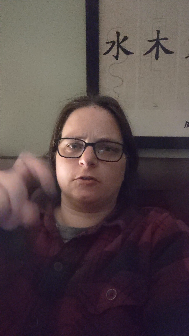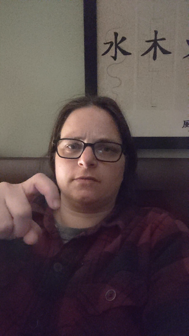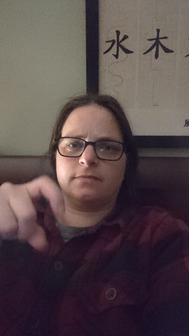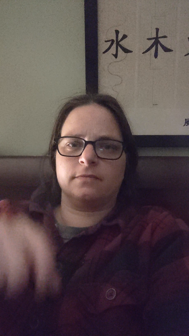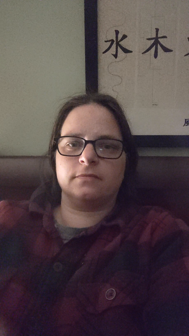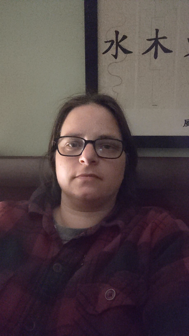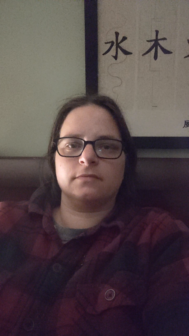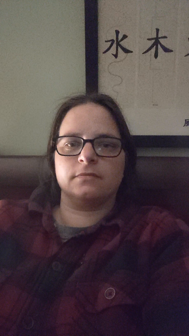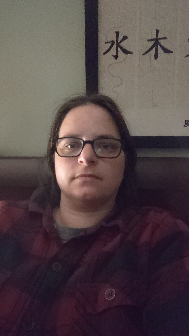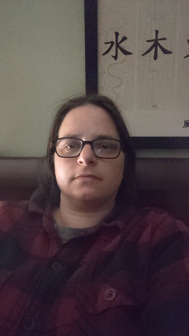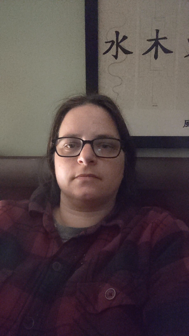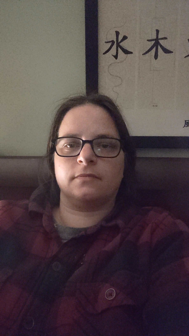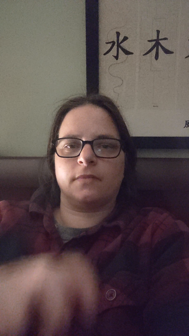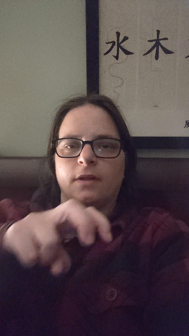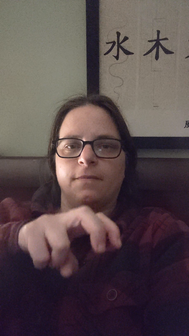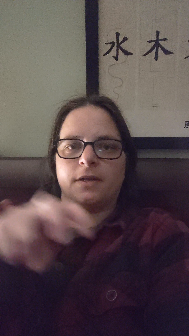bench